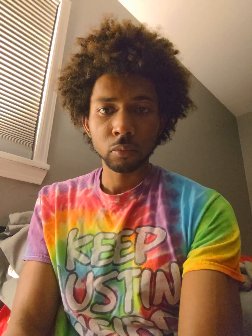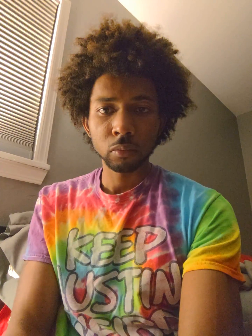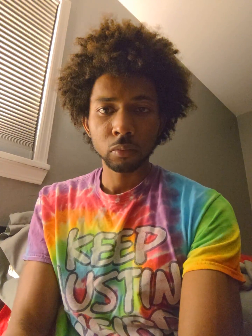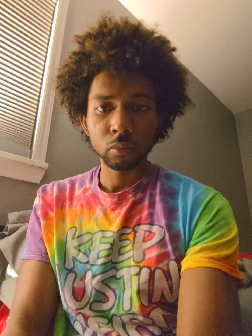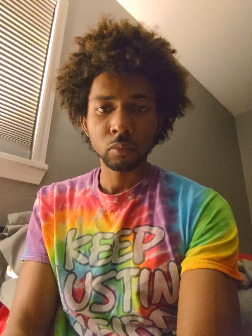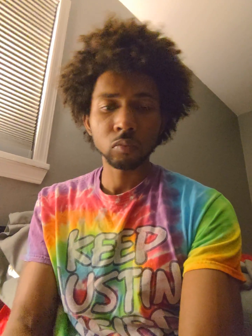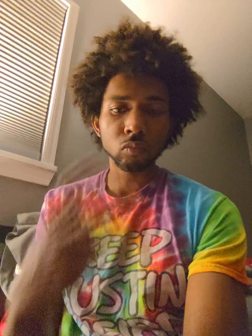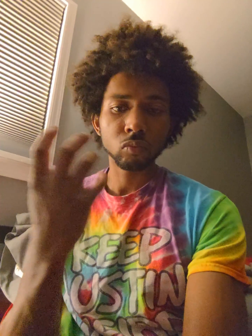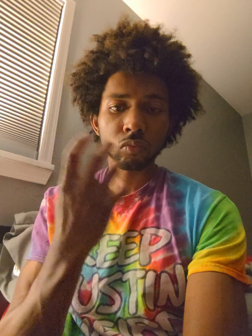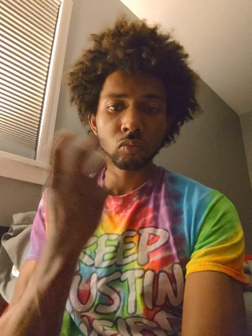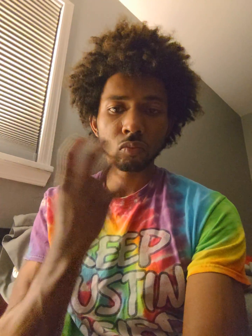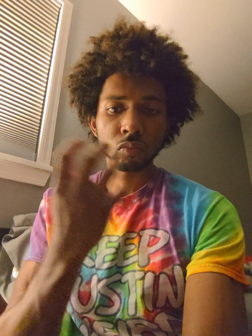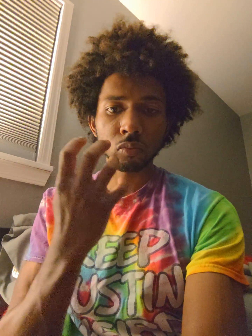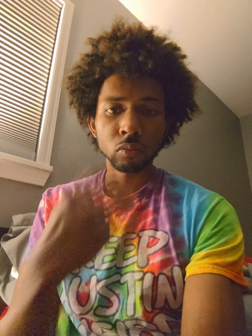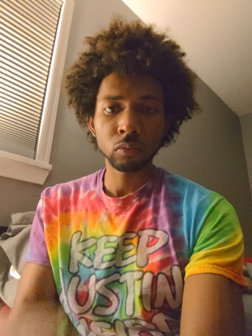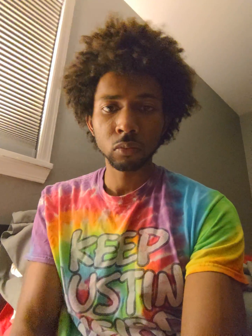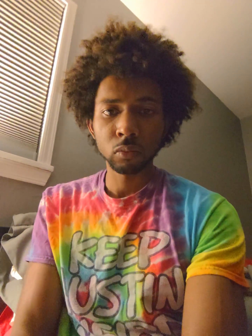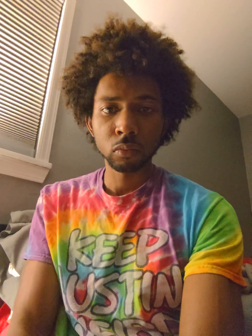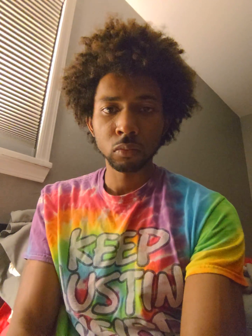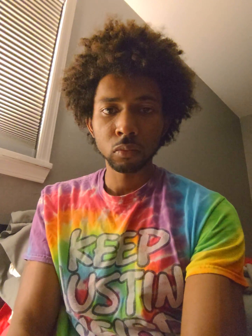shake